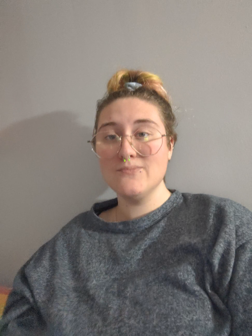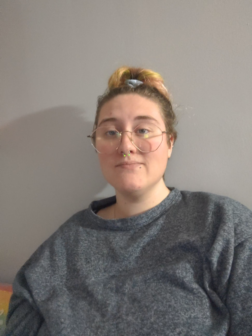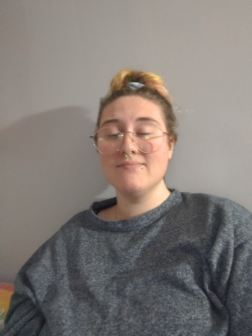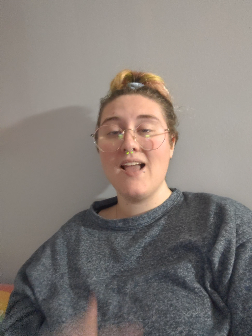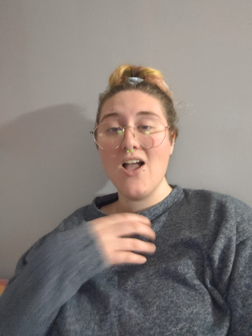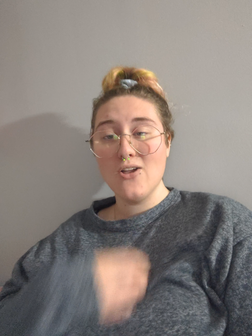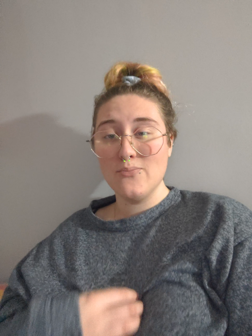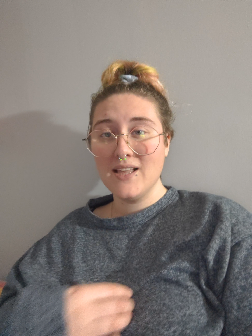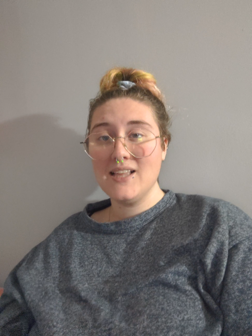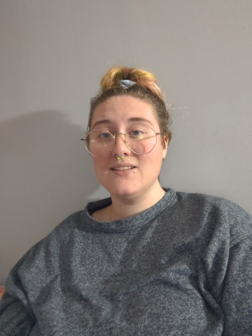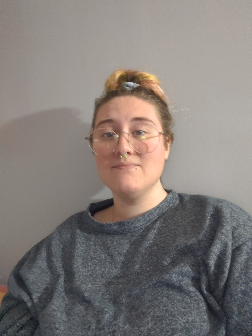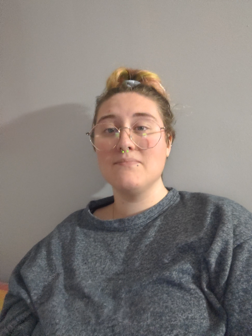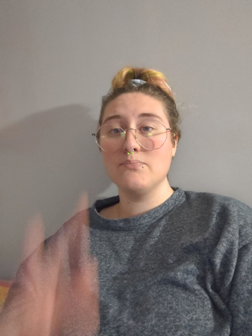hungry